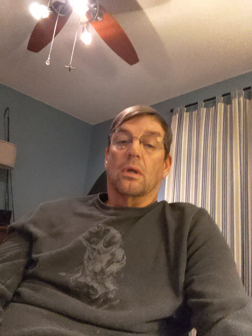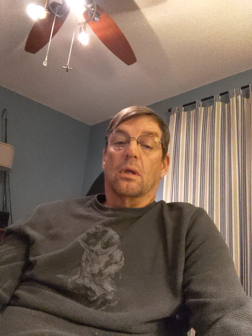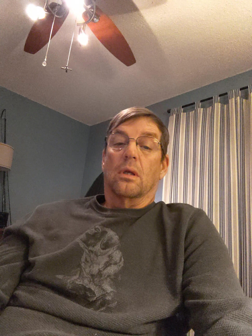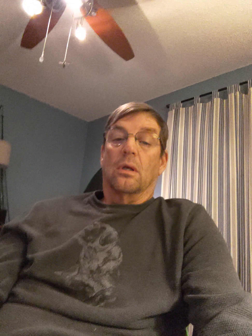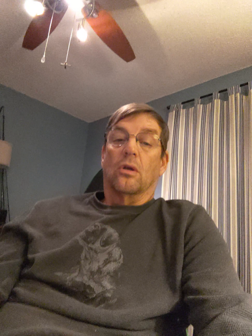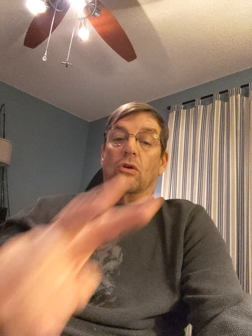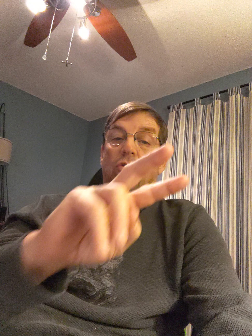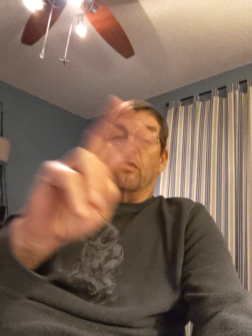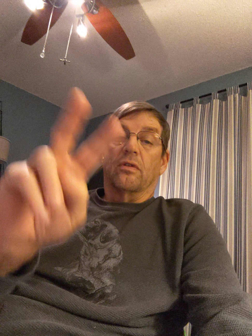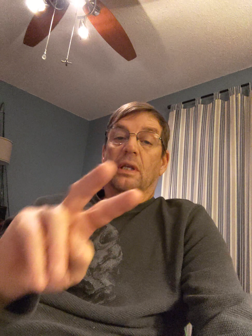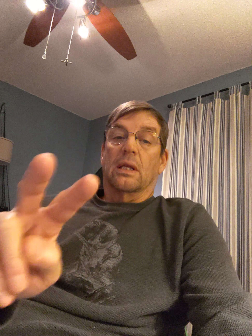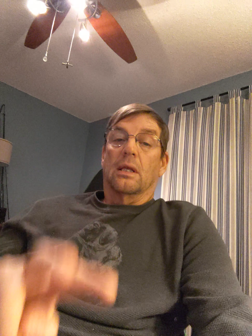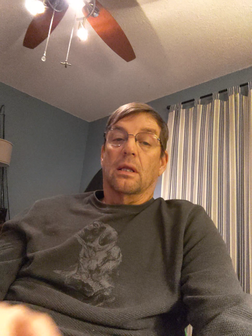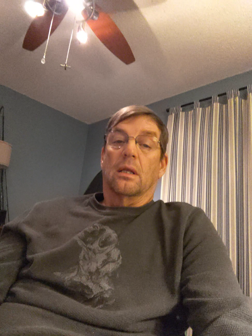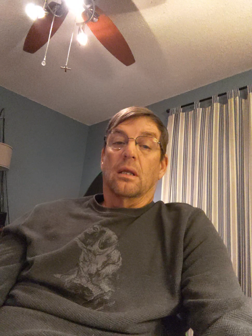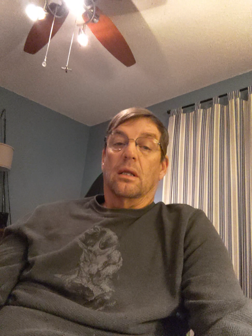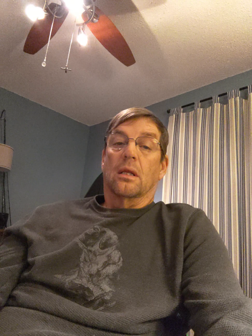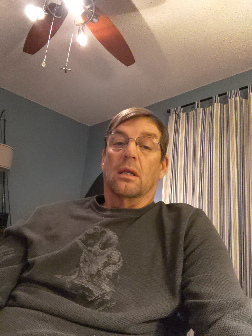read